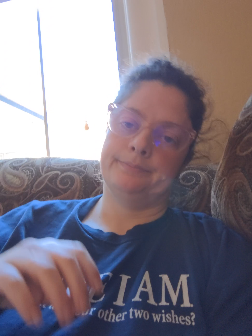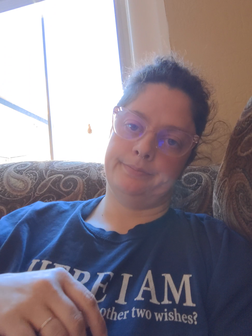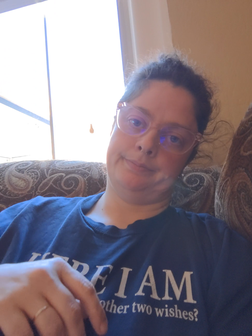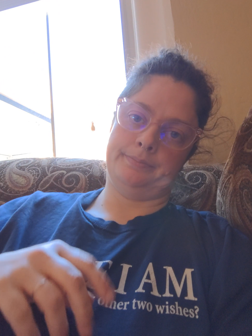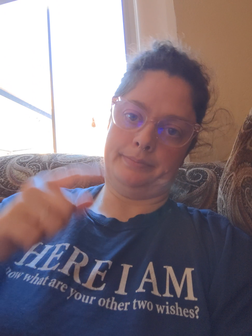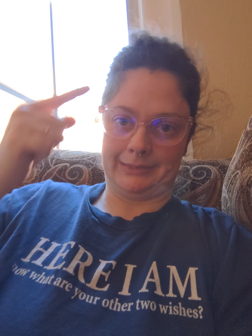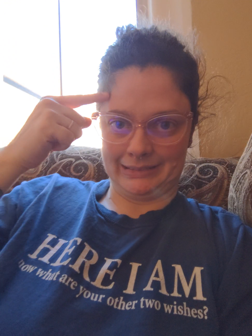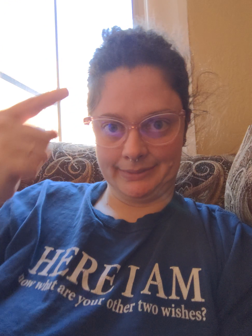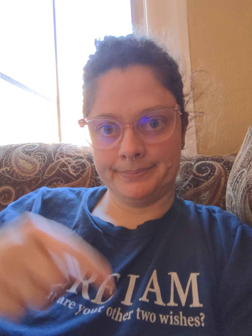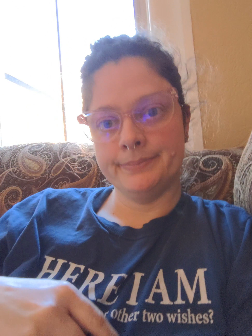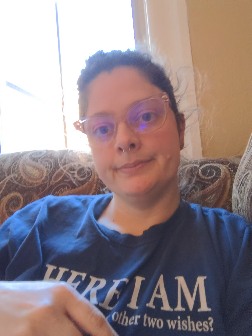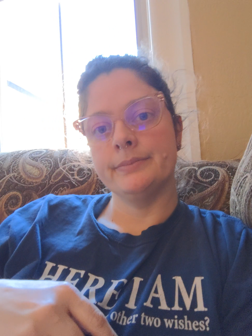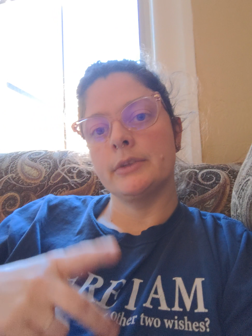penny